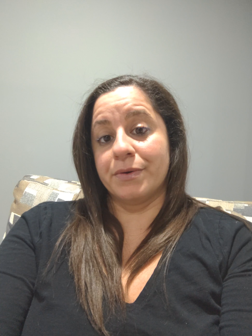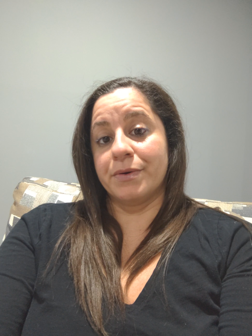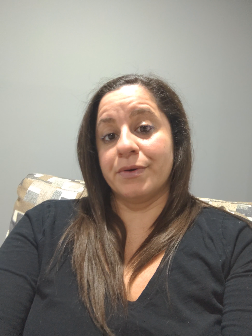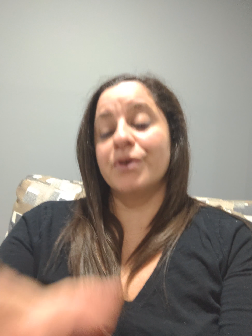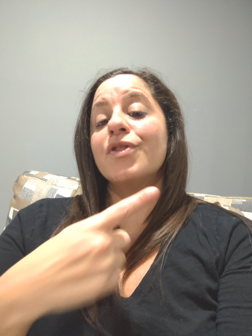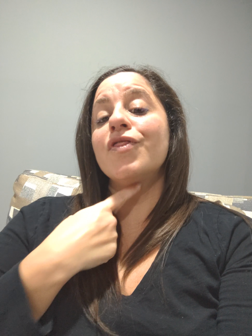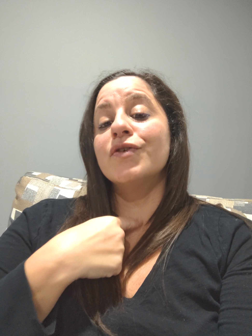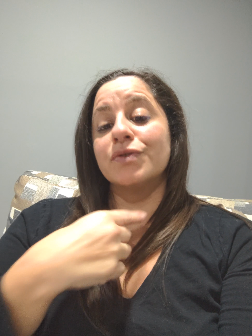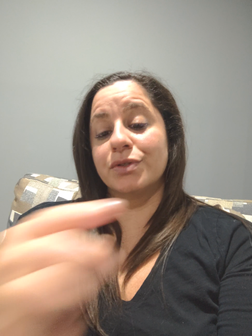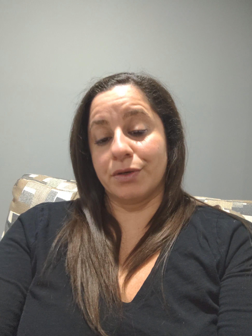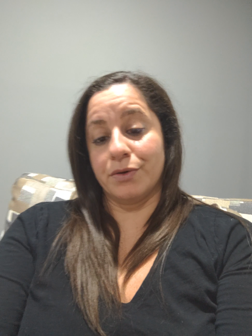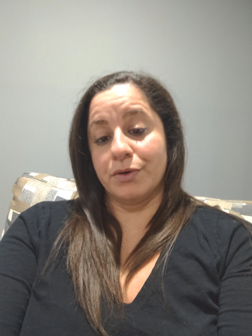thirsty